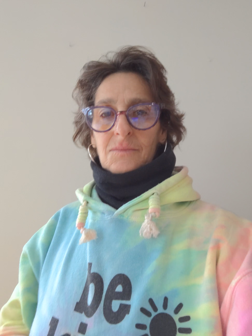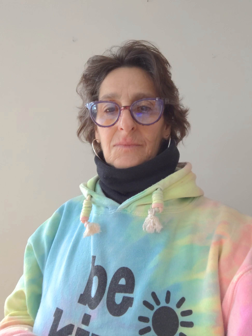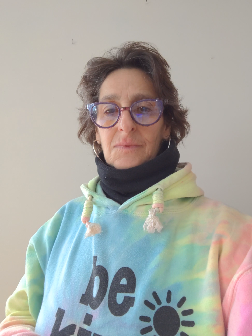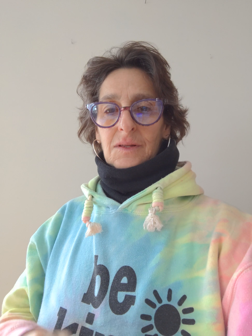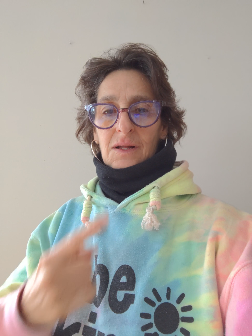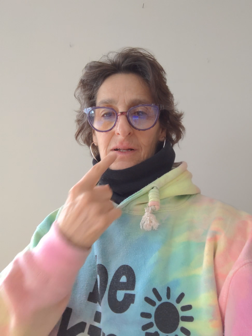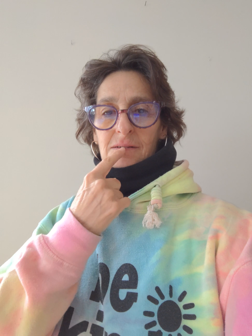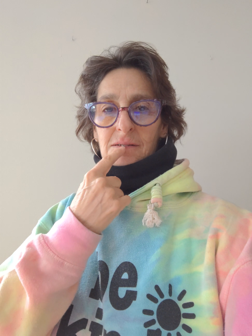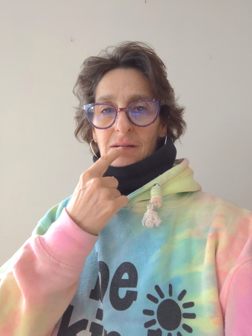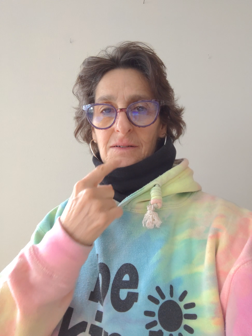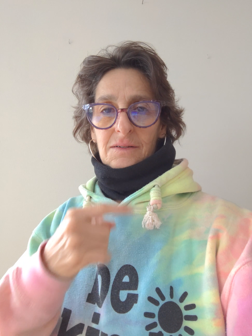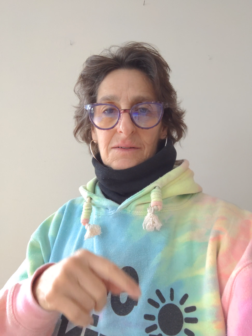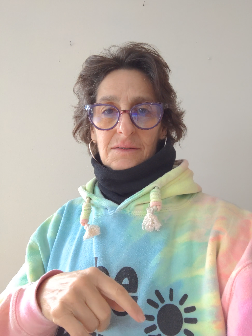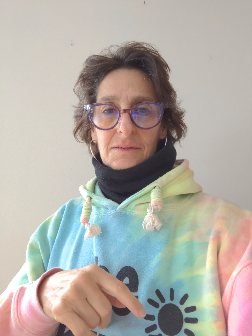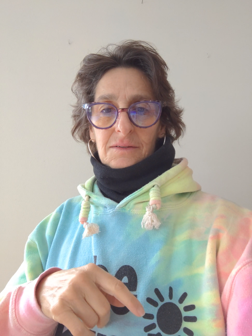tongue